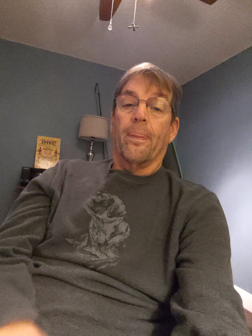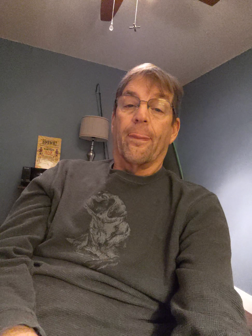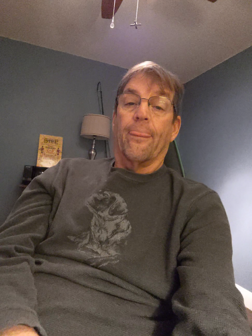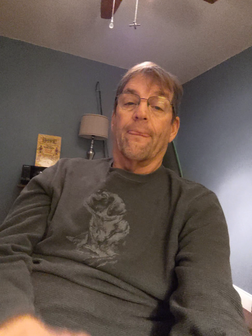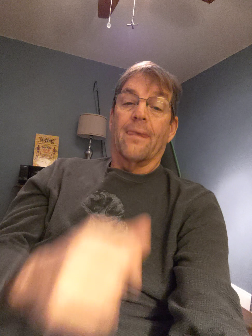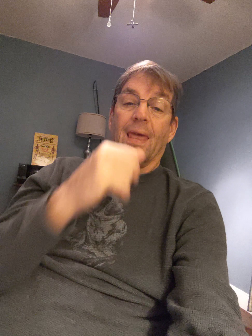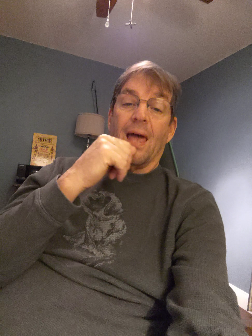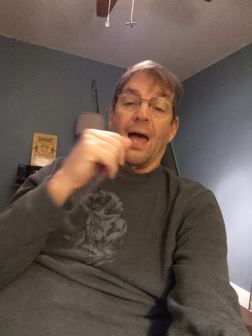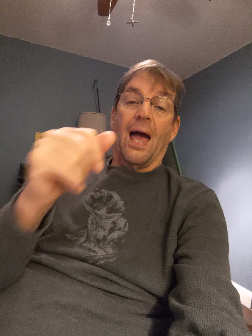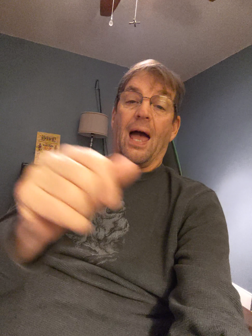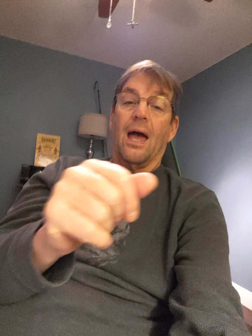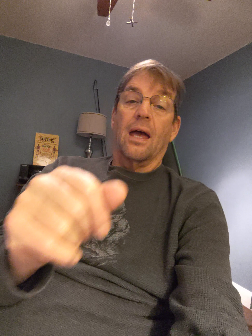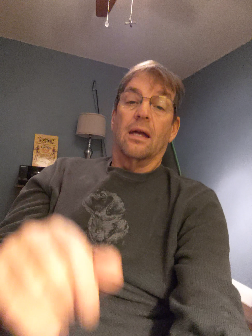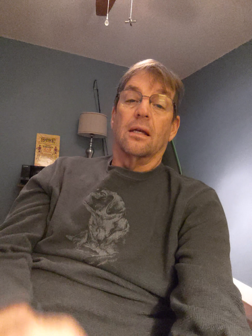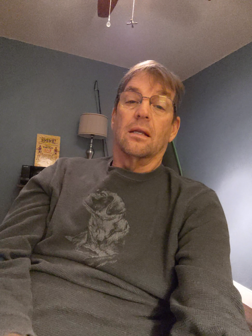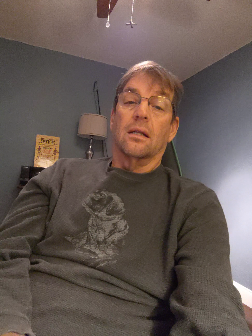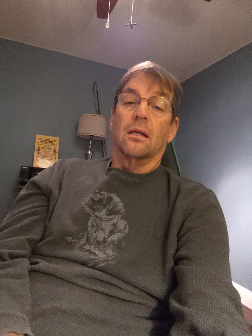hide